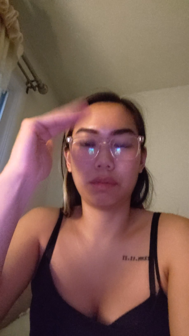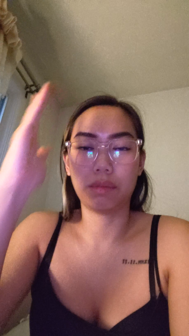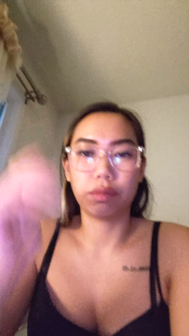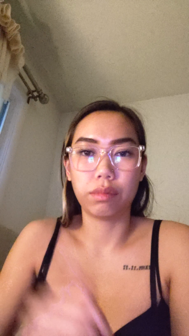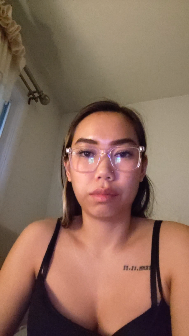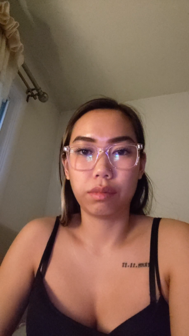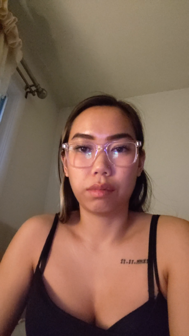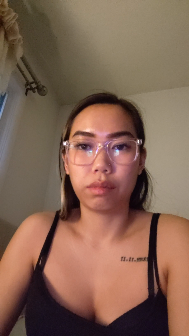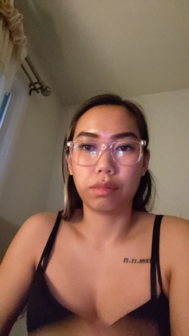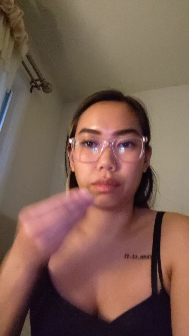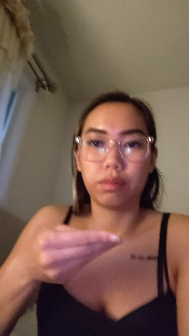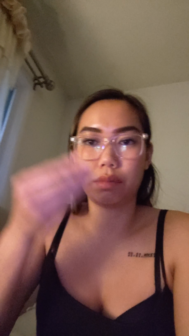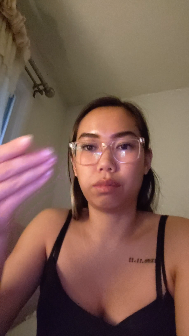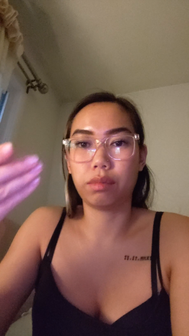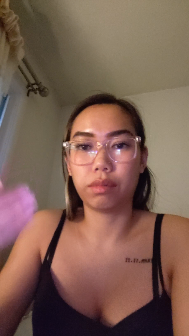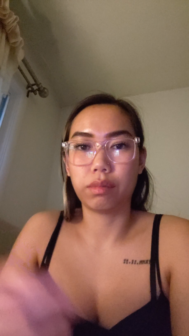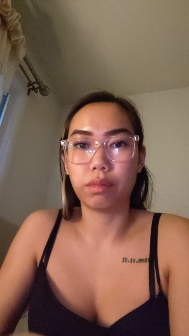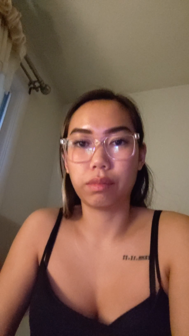buy